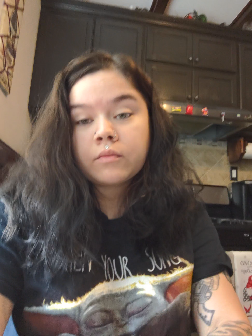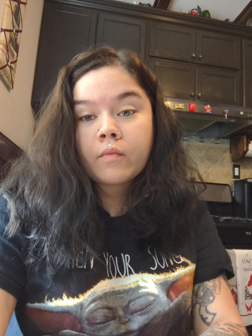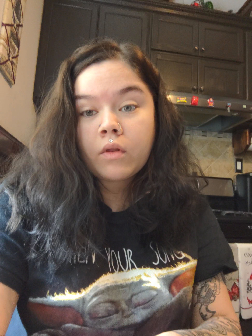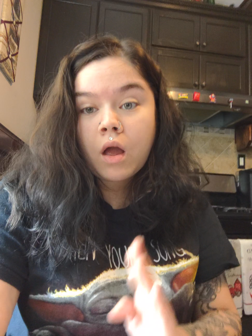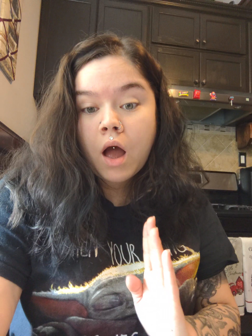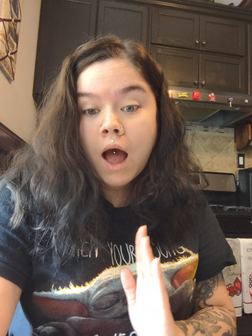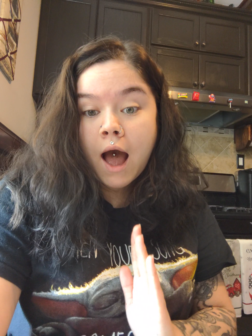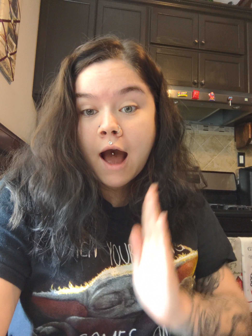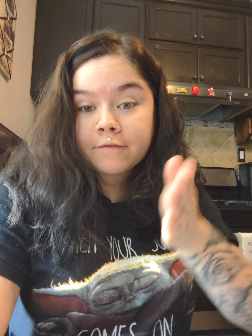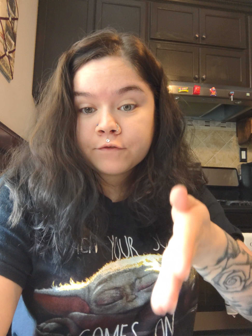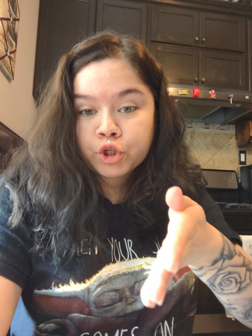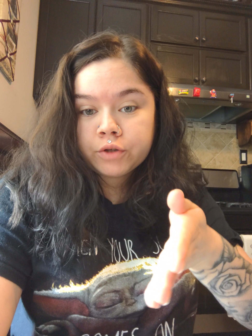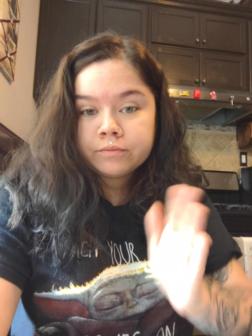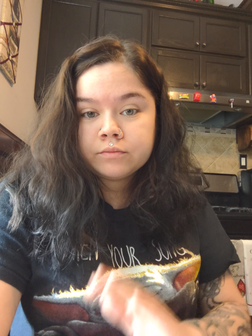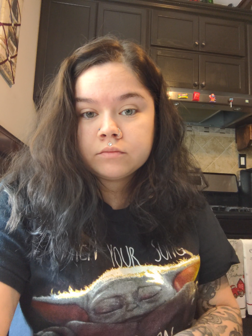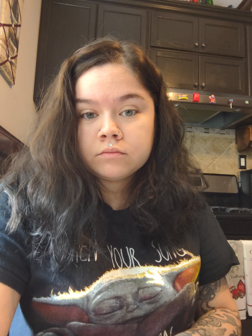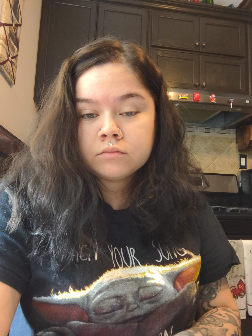after